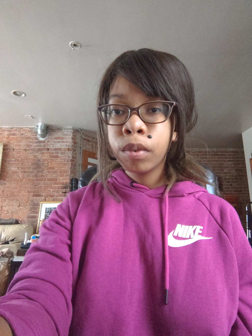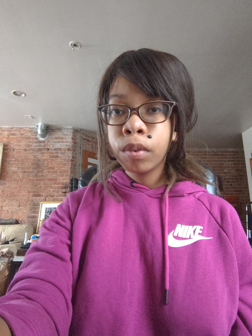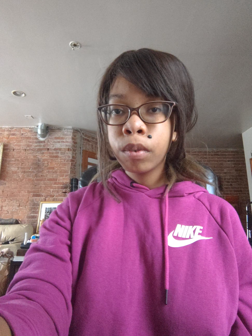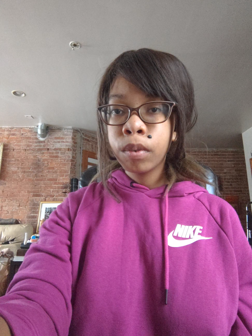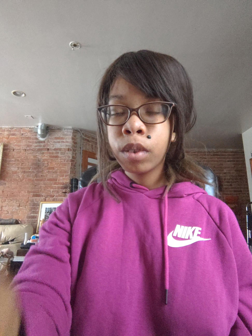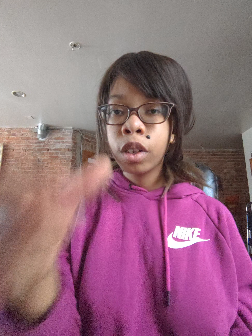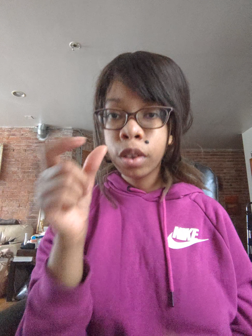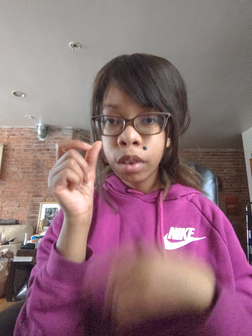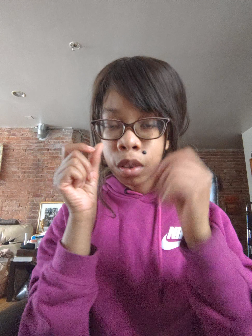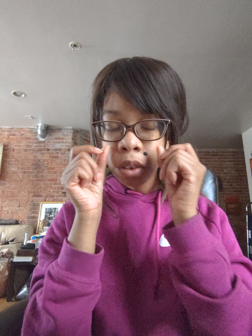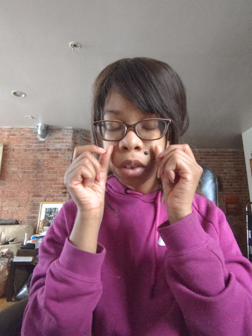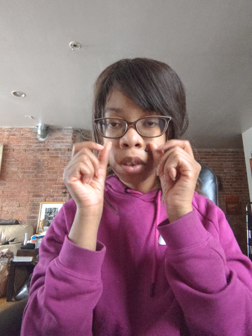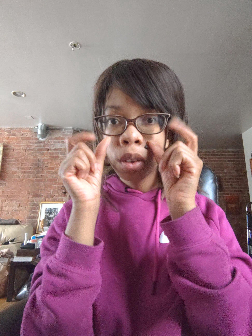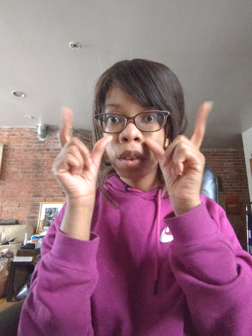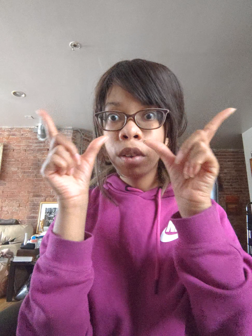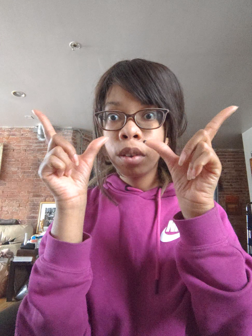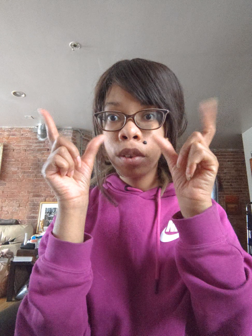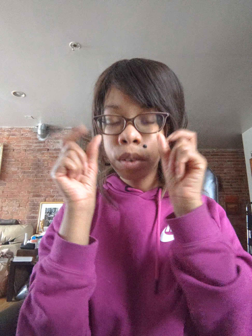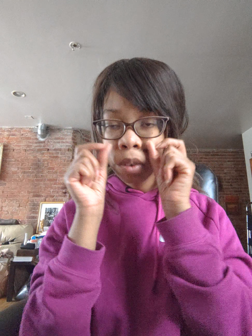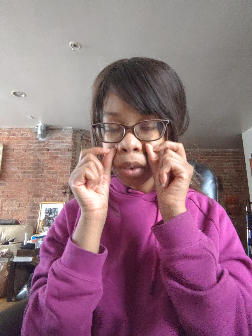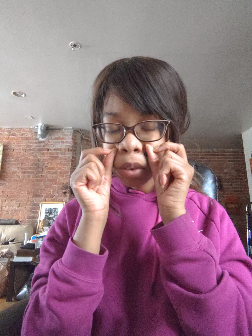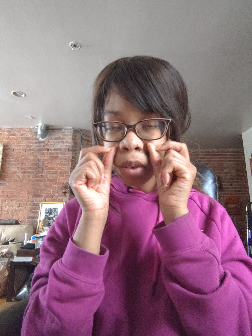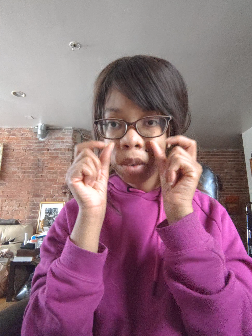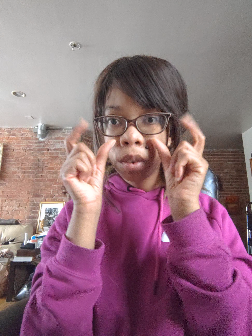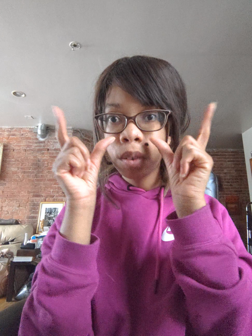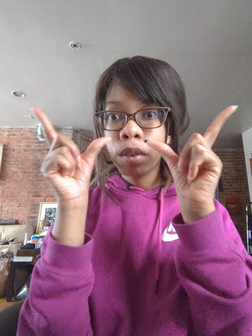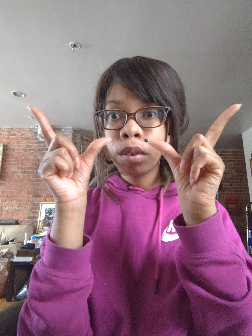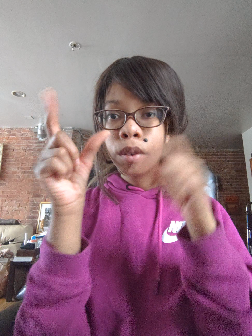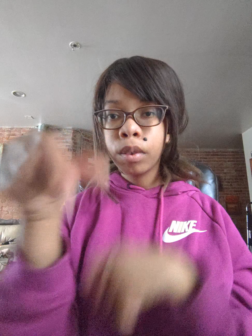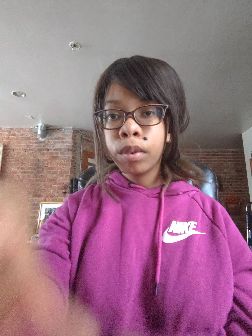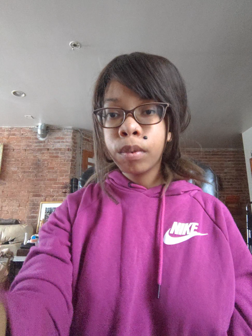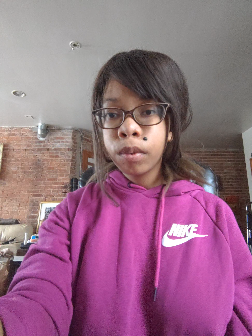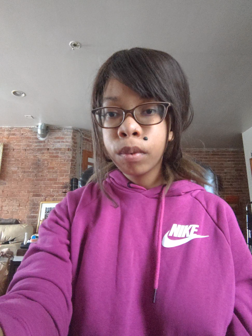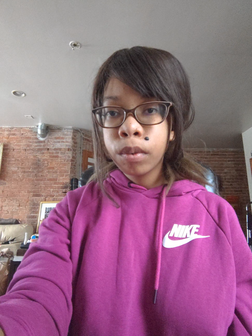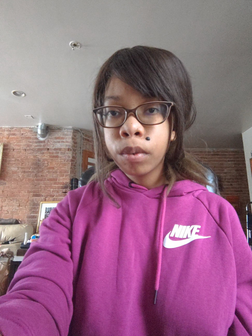wake